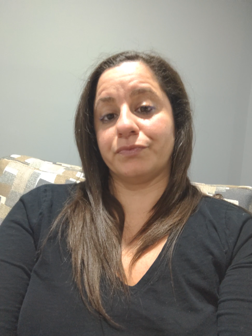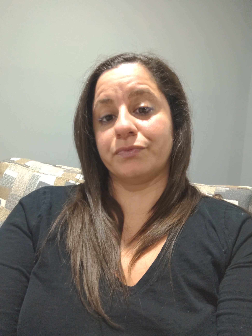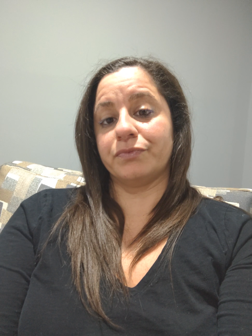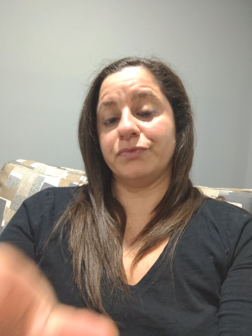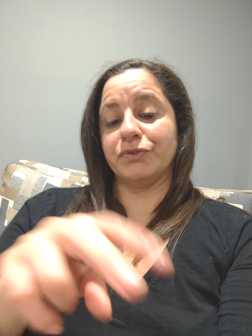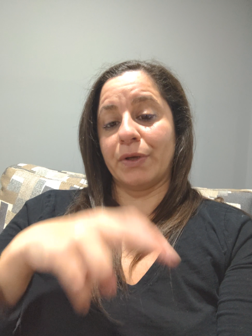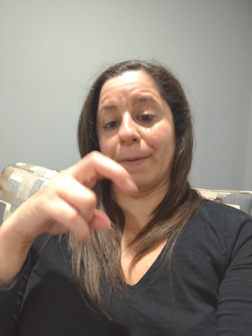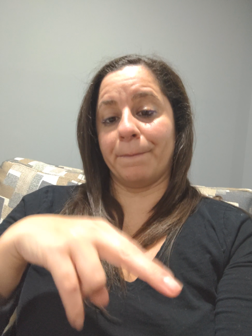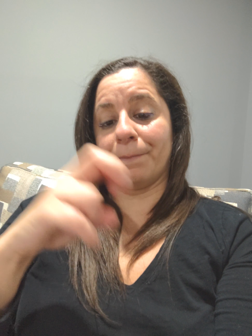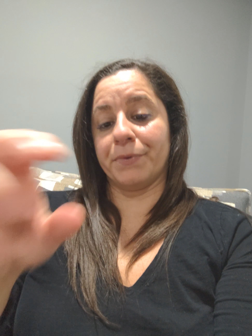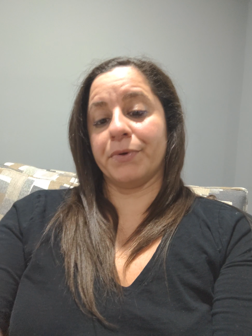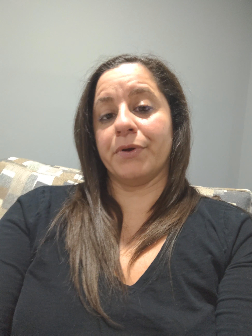jump